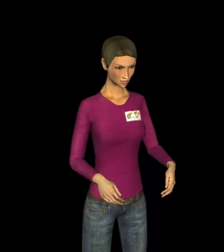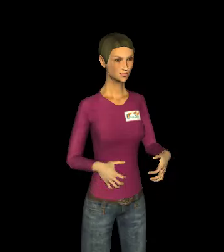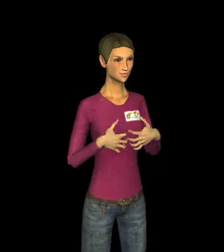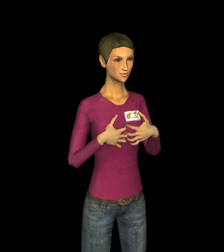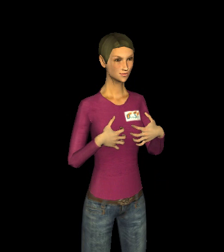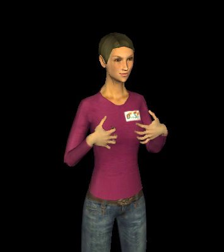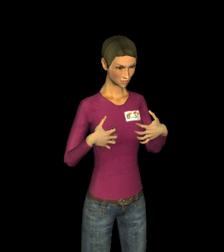عالم